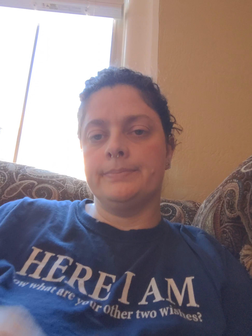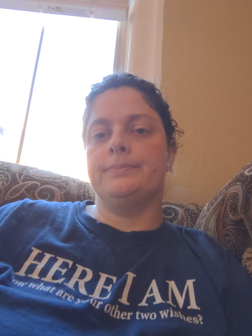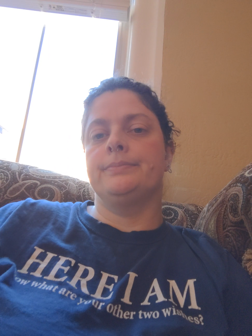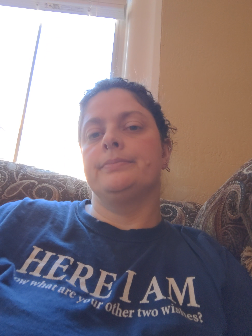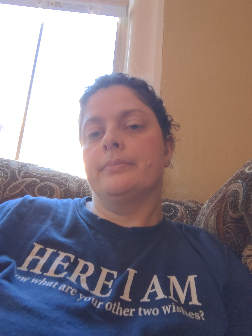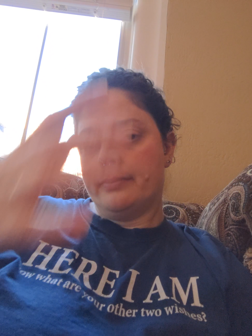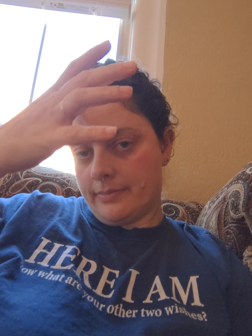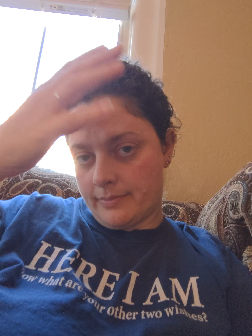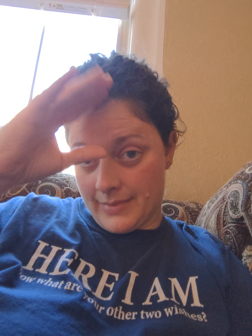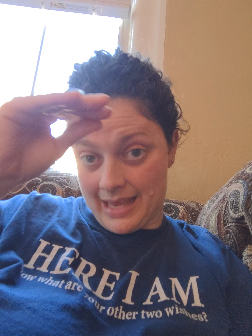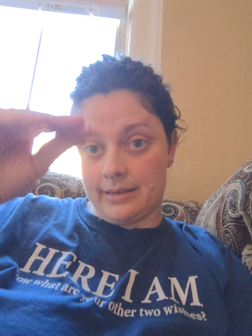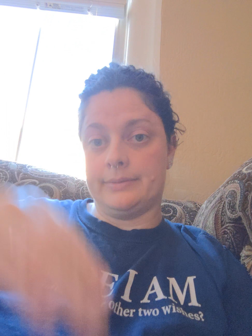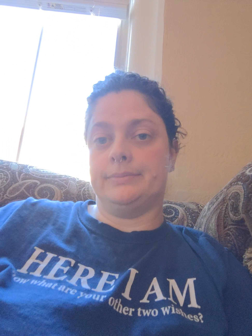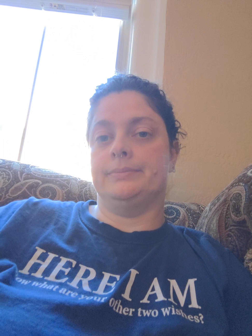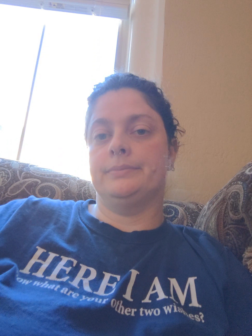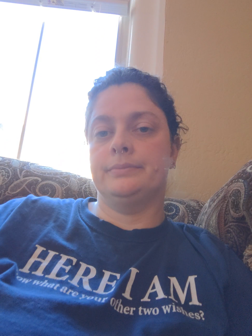man